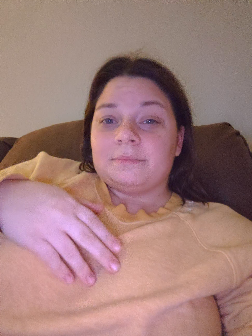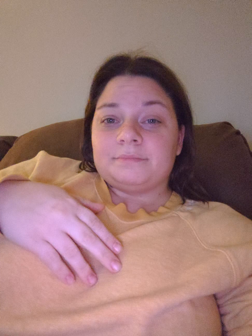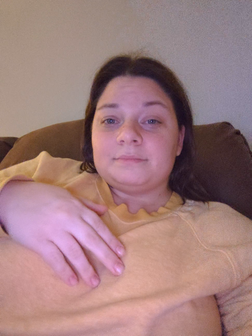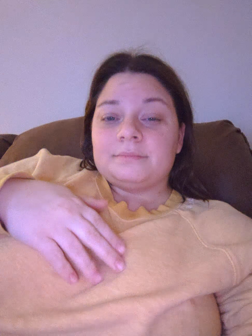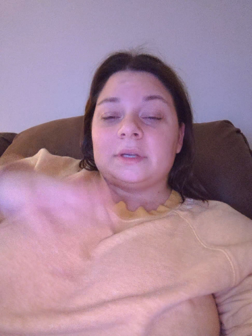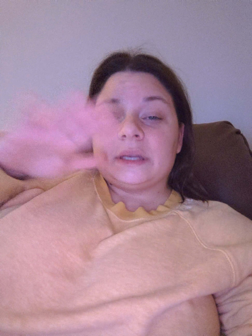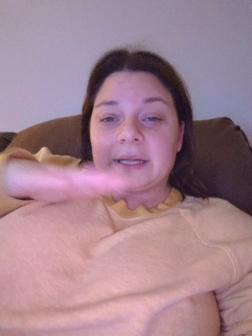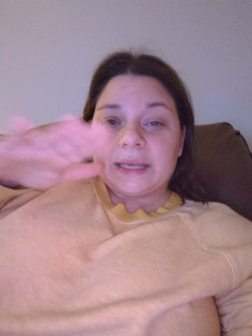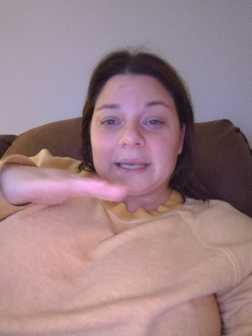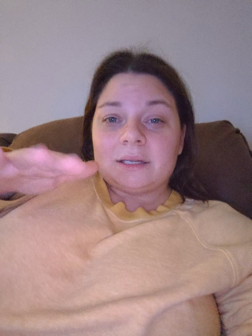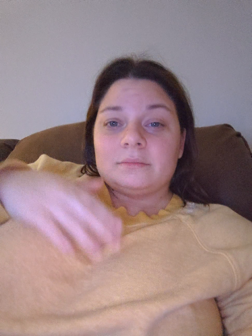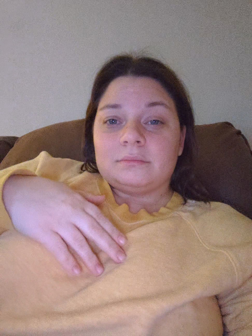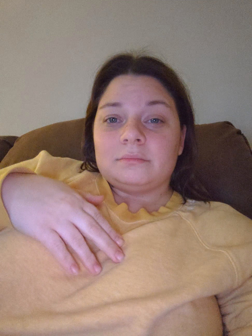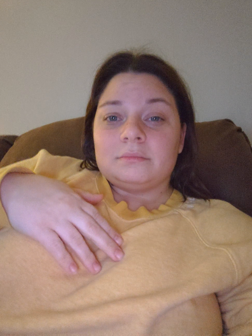clean